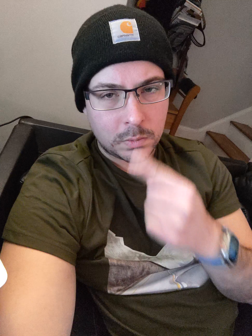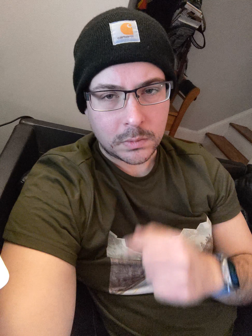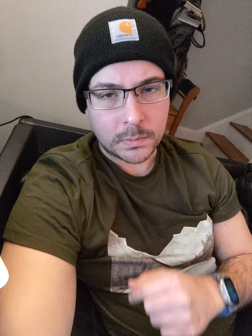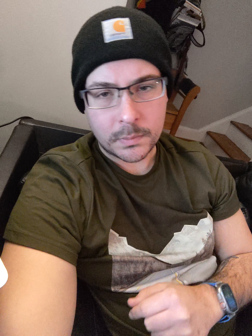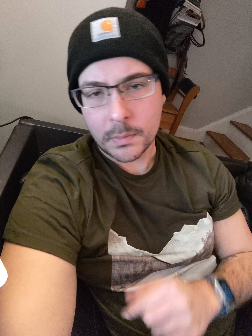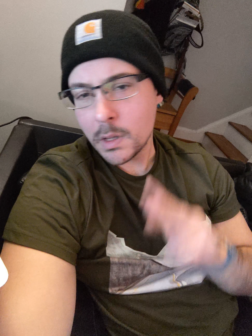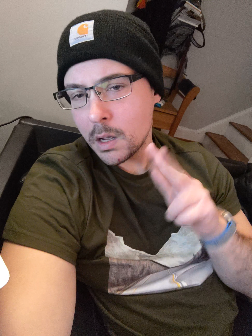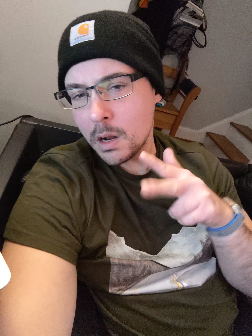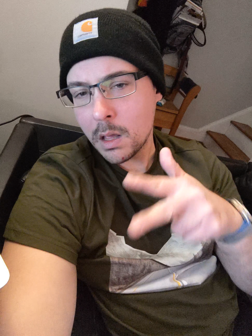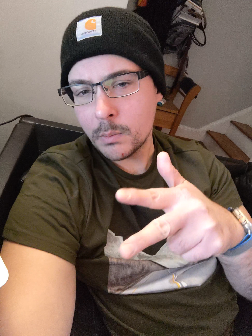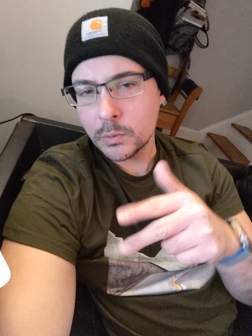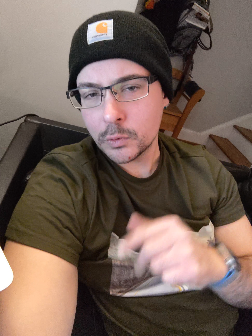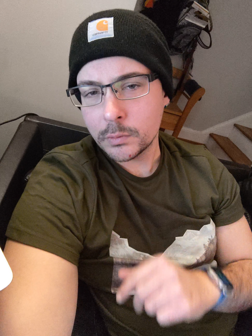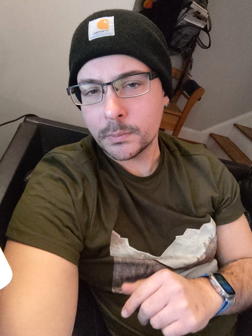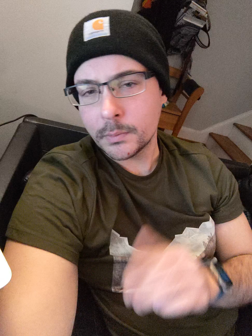helicopter